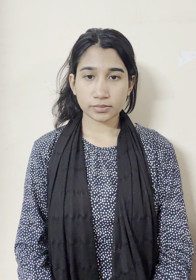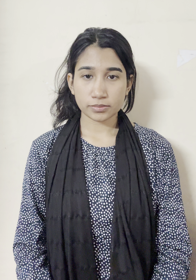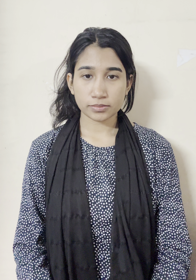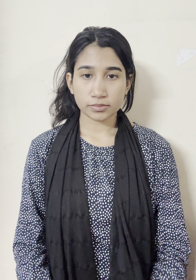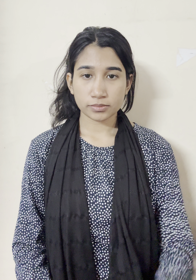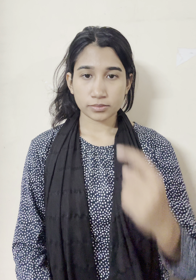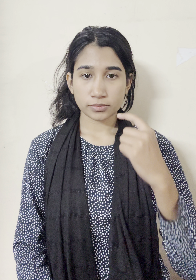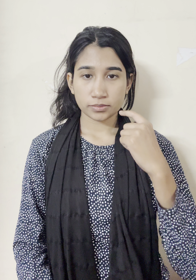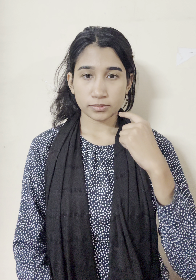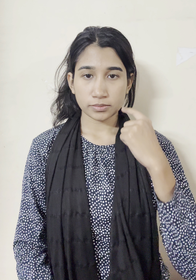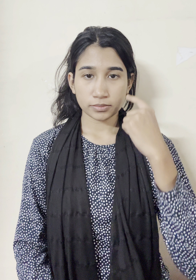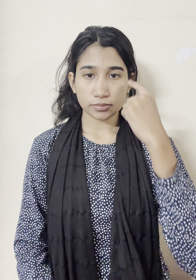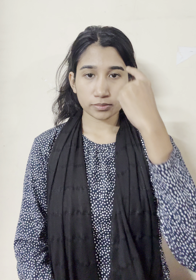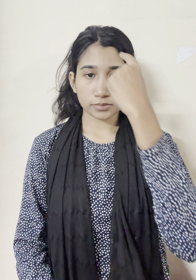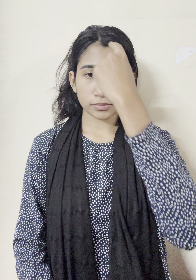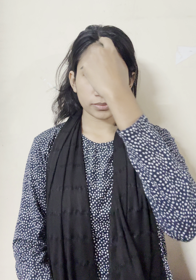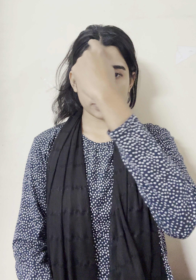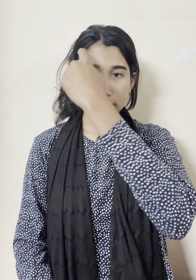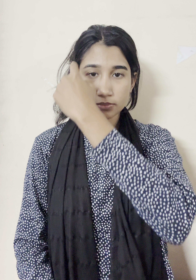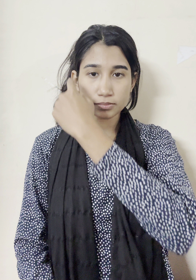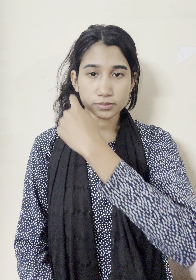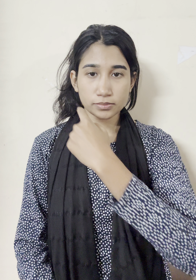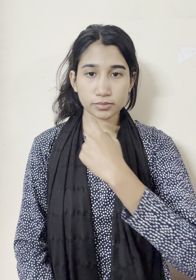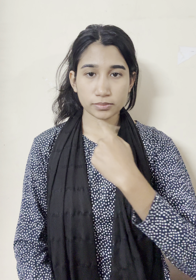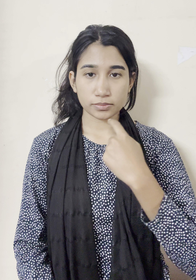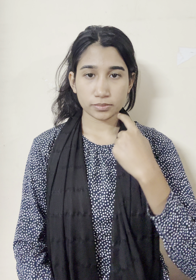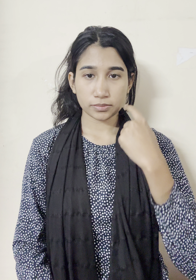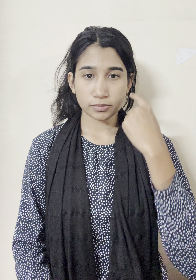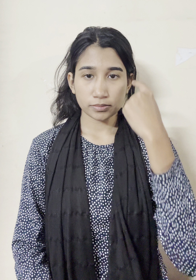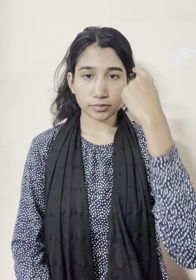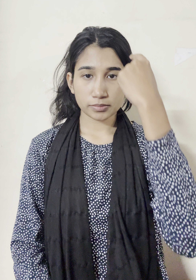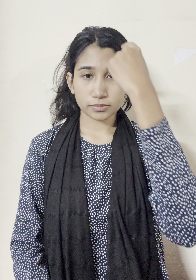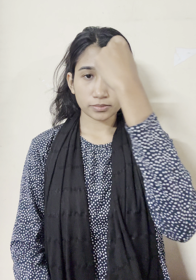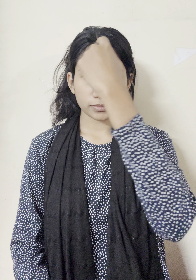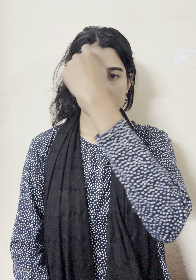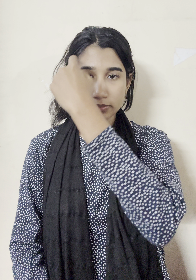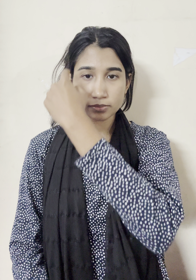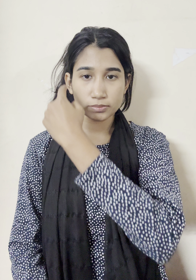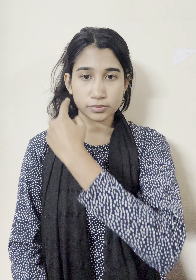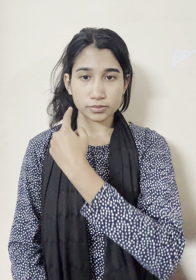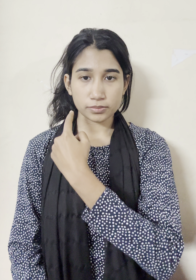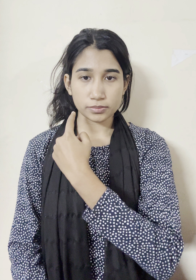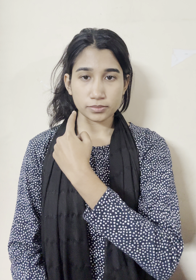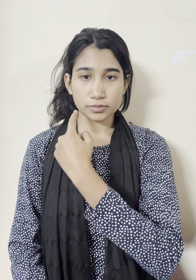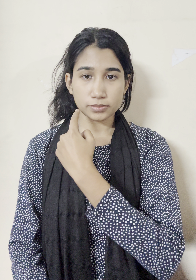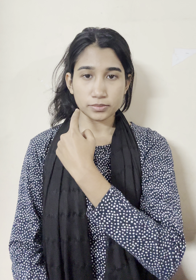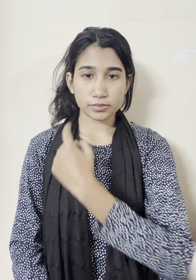মানুষ